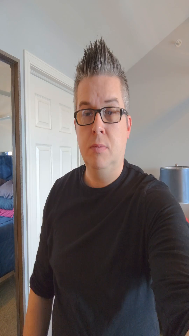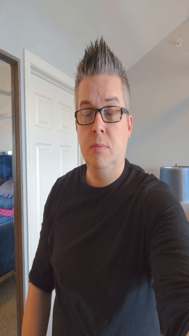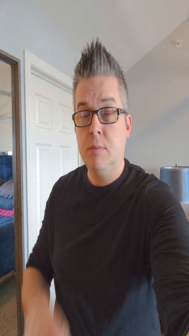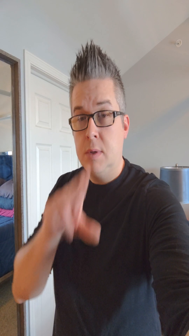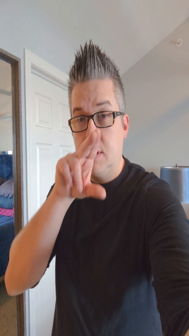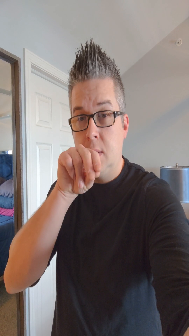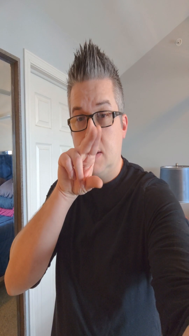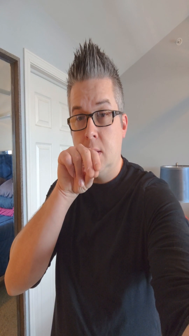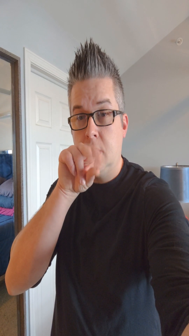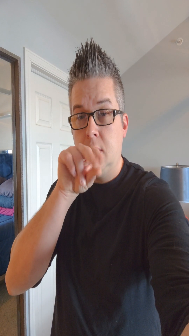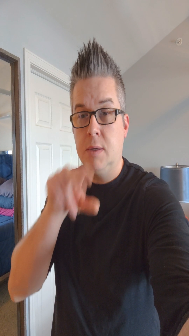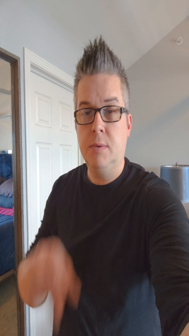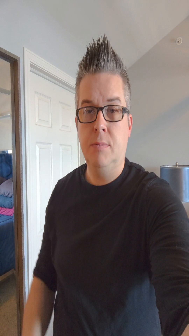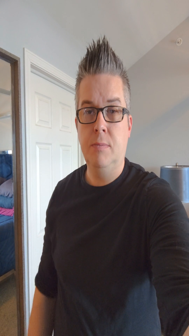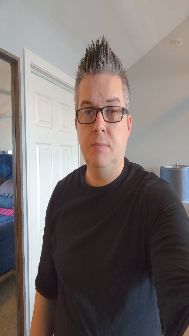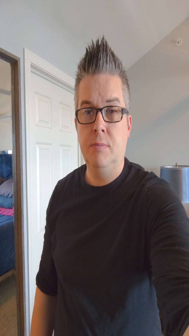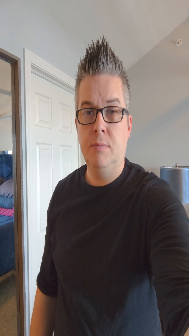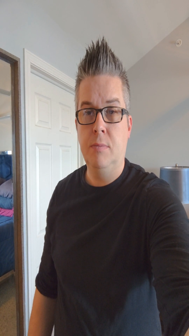duck